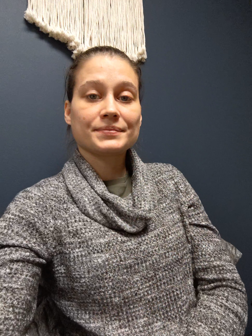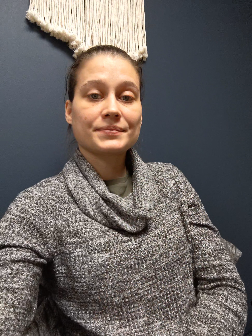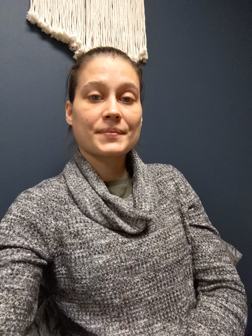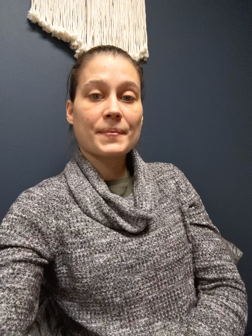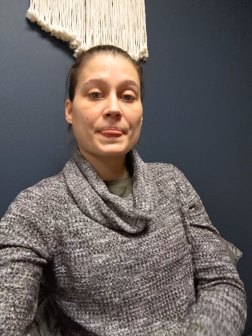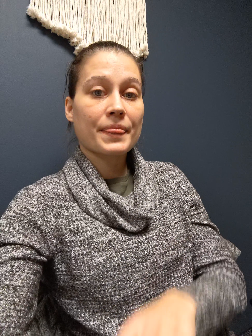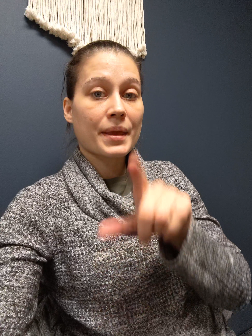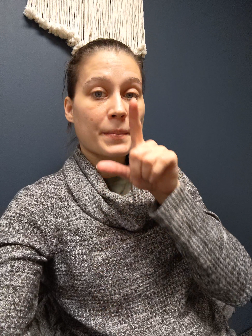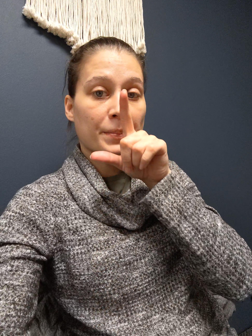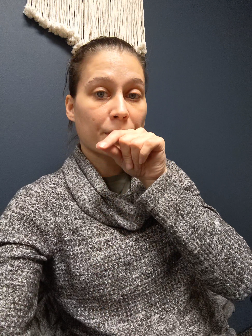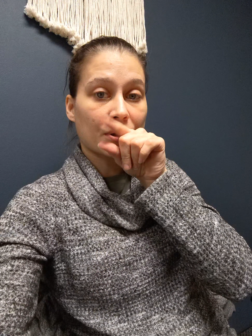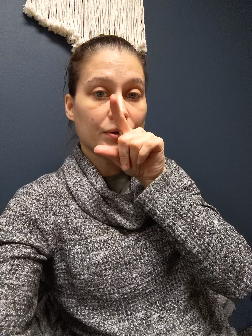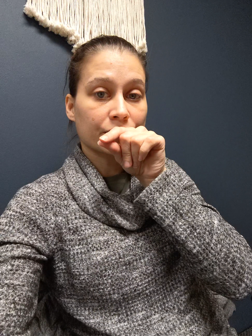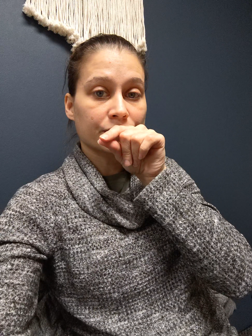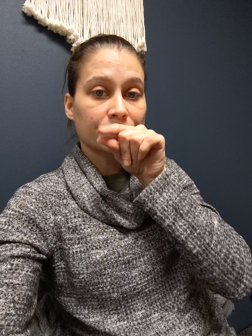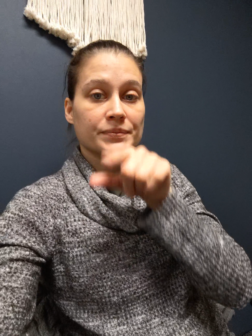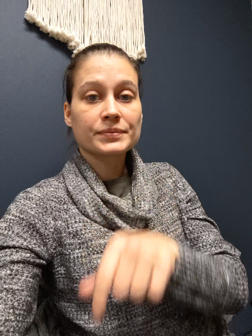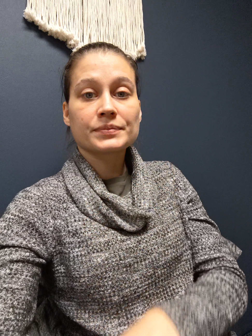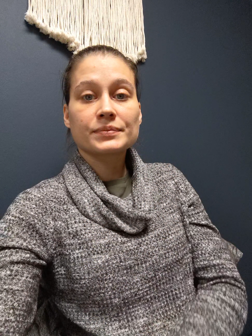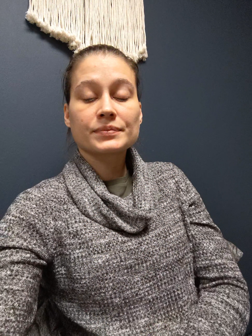bird